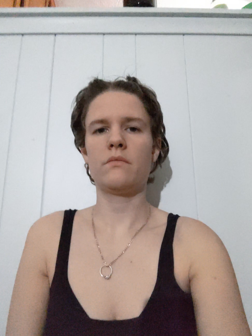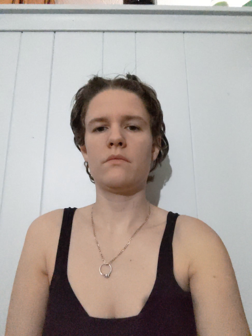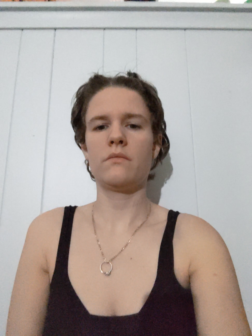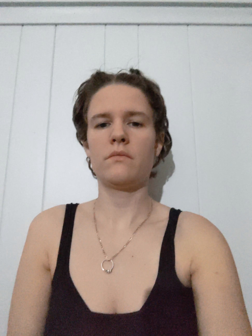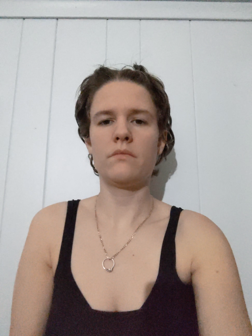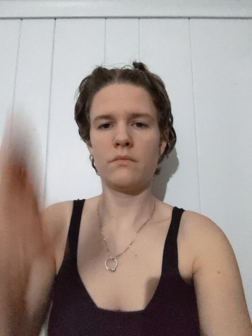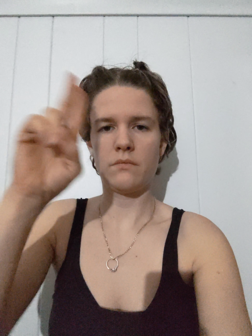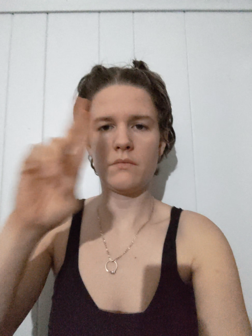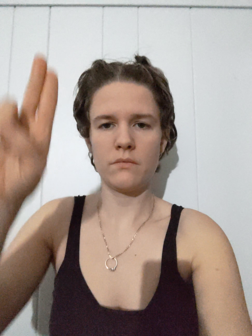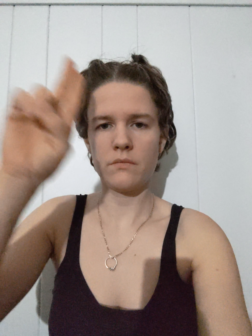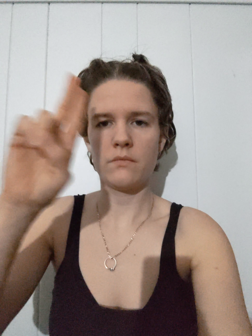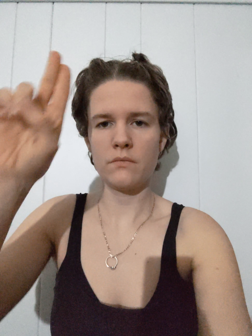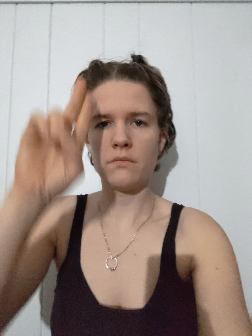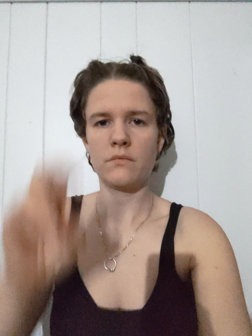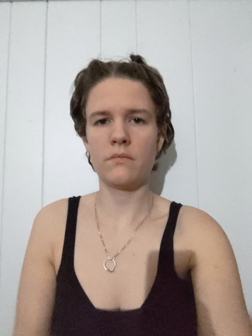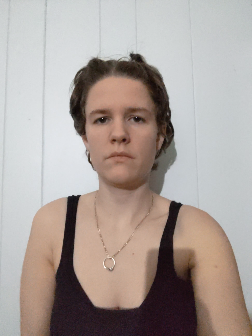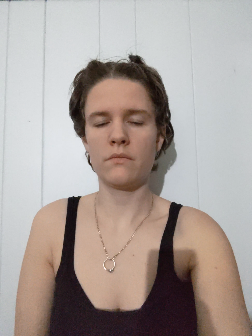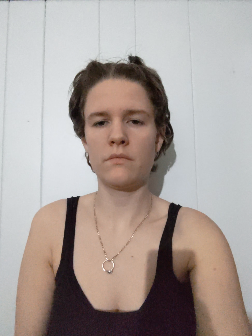uncle